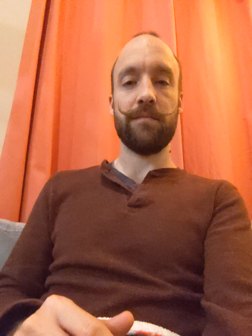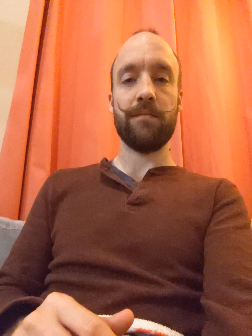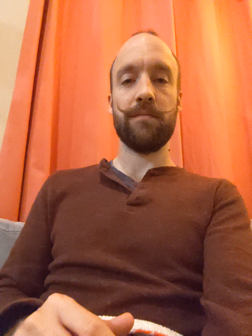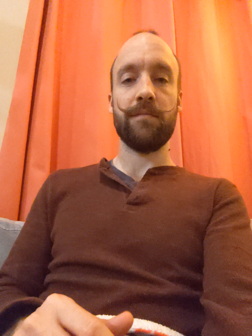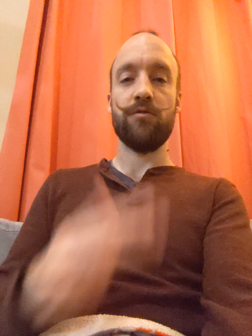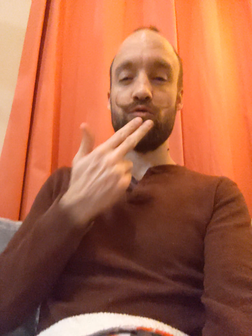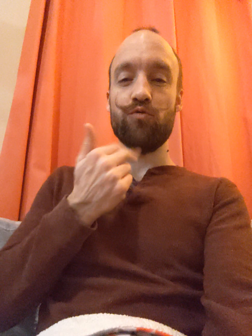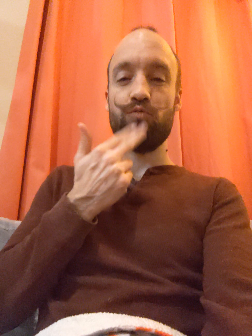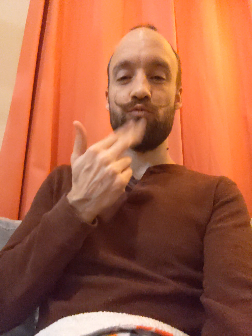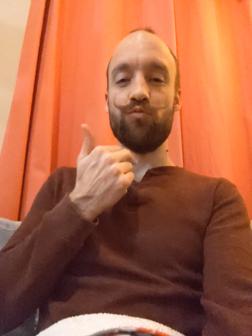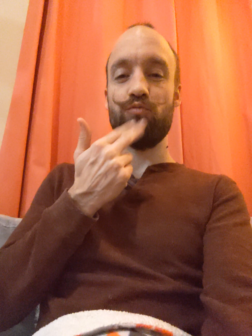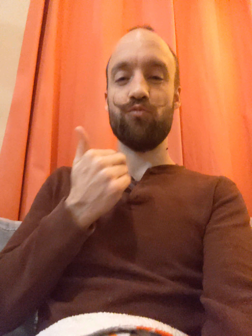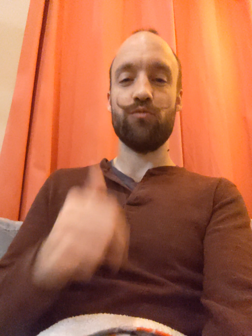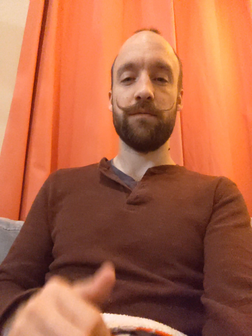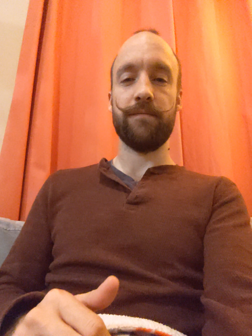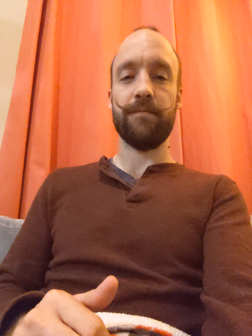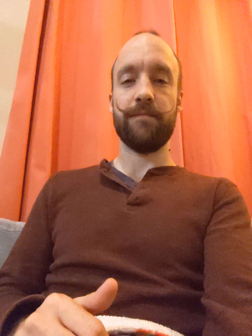cute